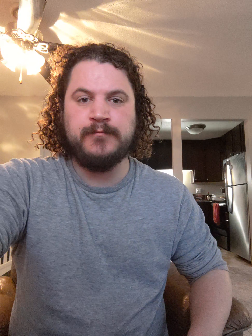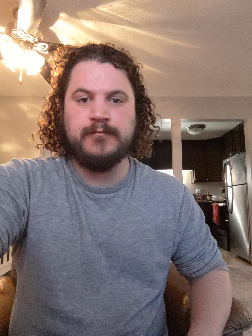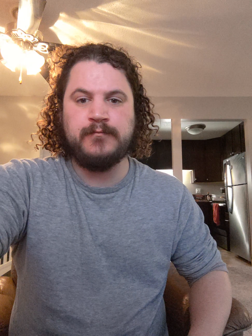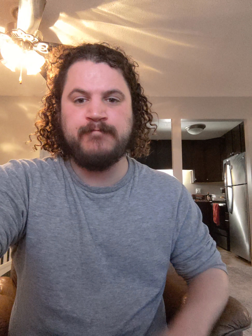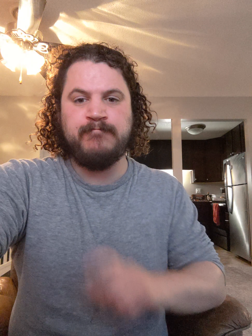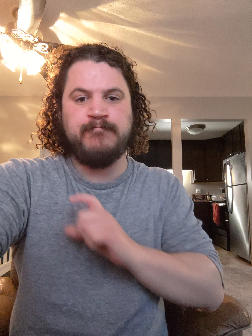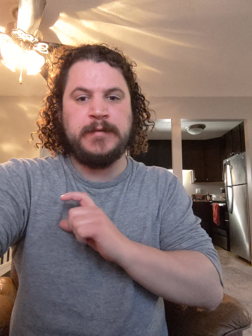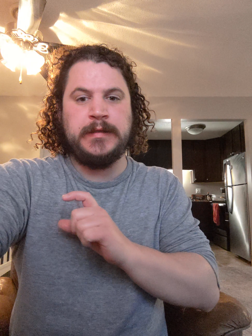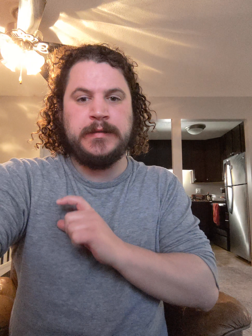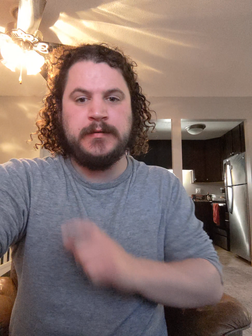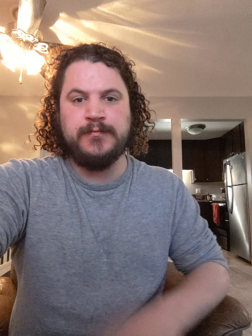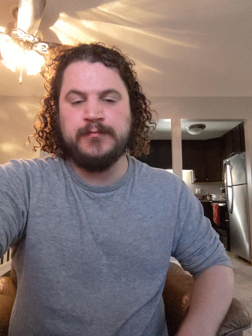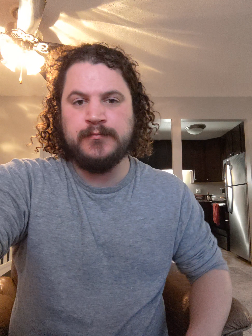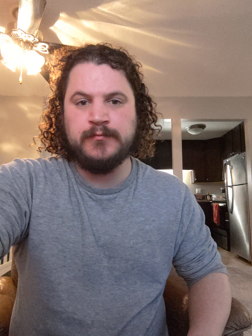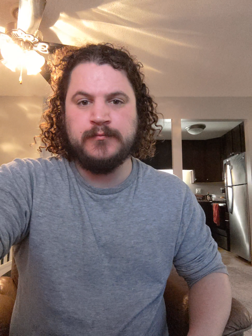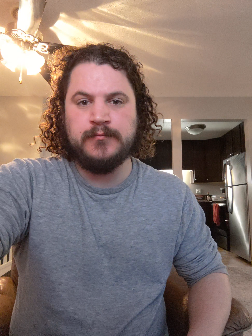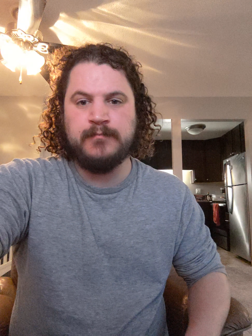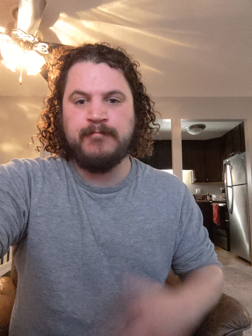police